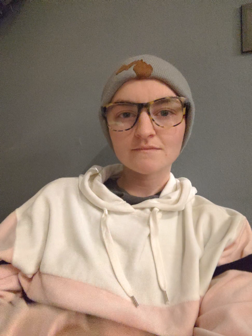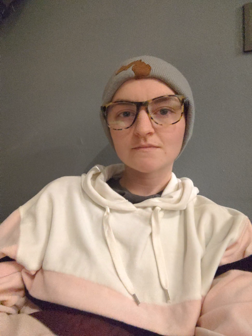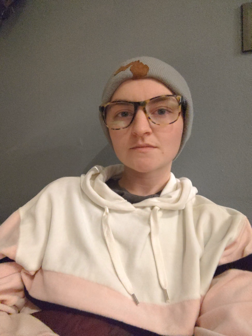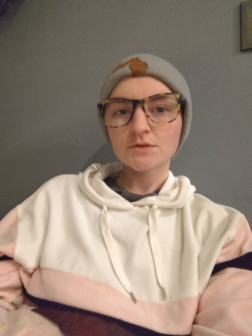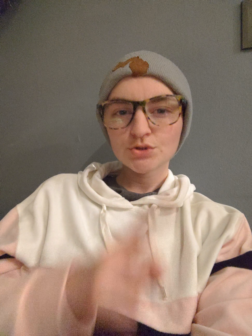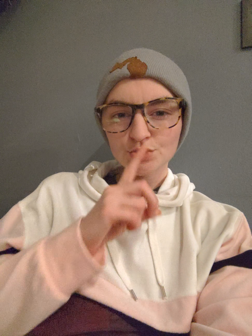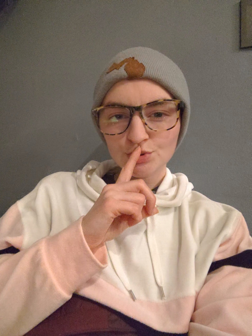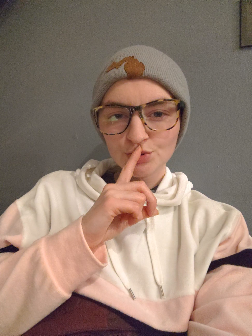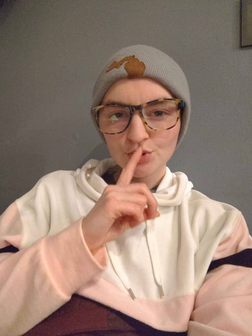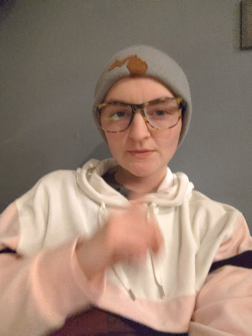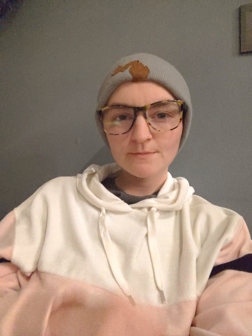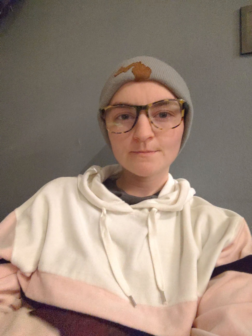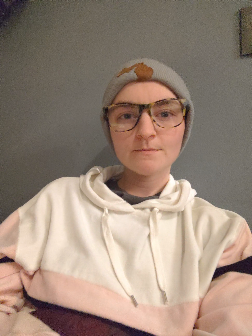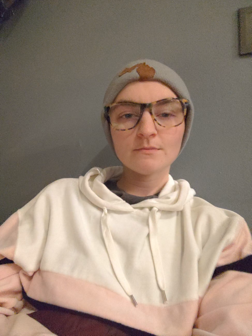shhh